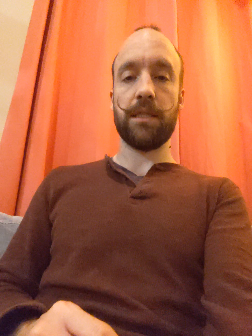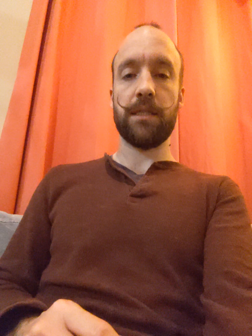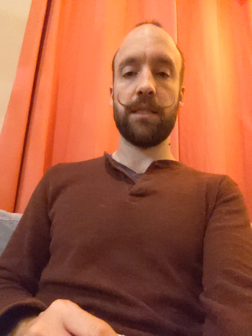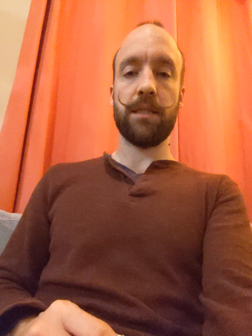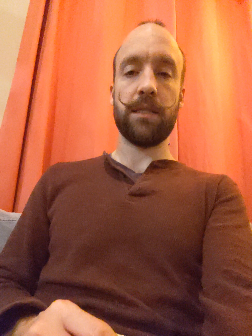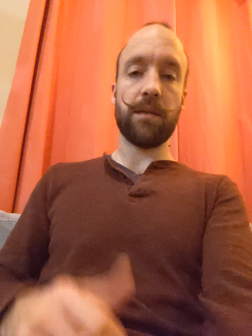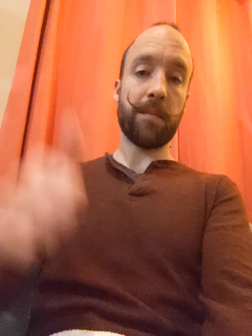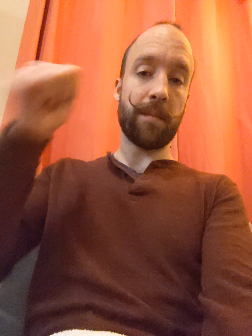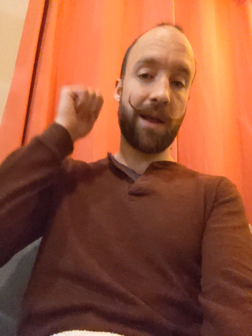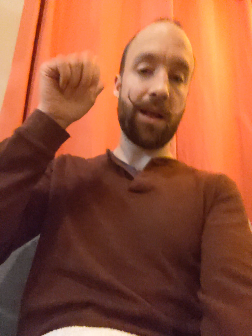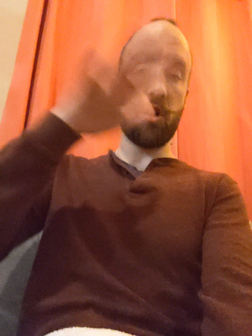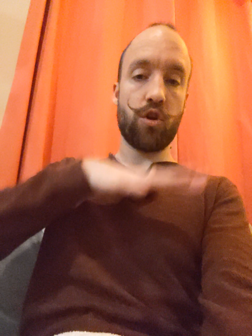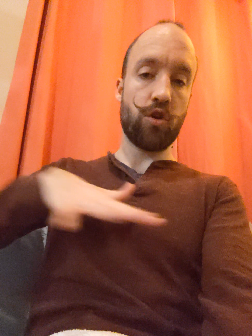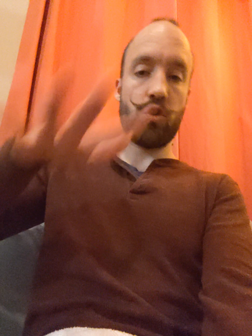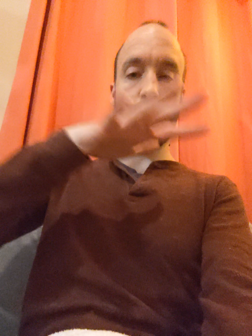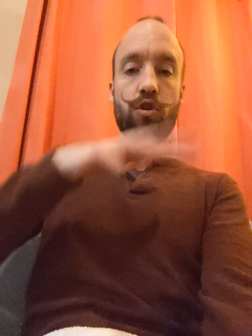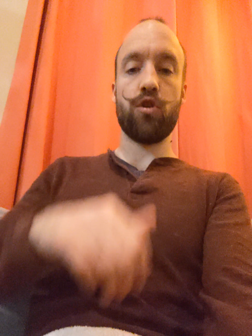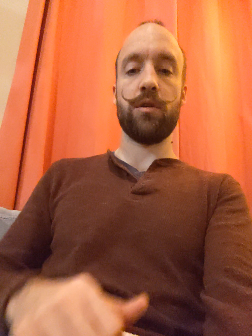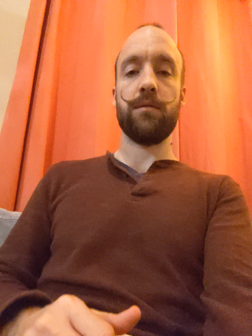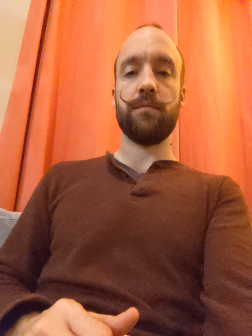backyard